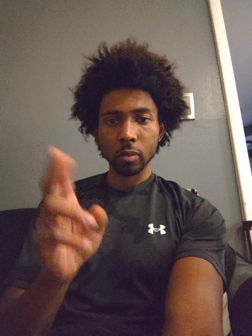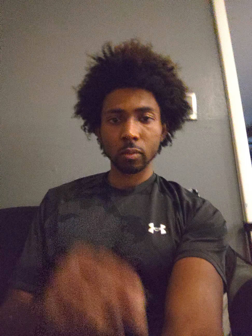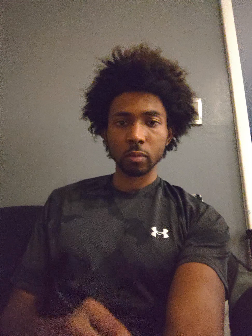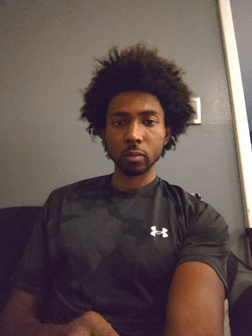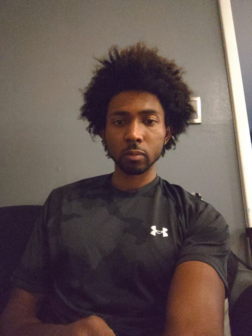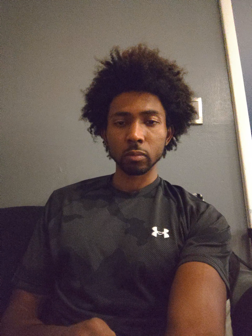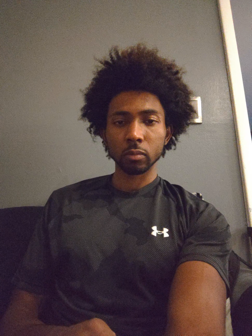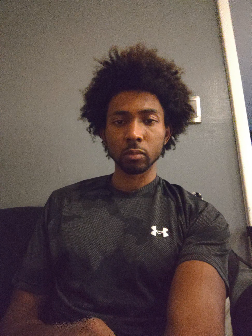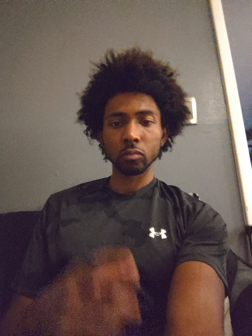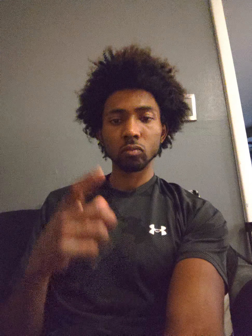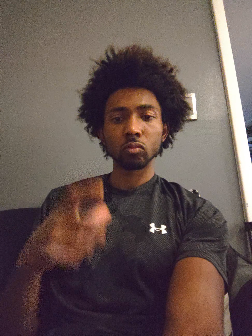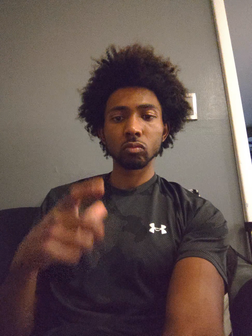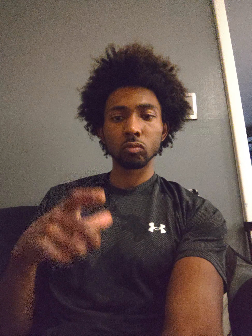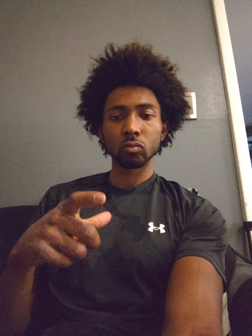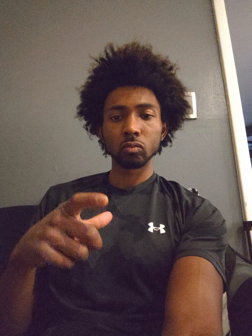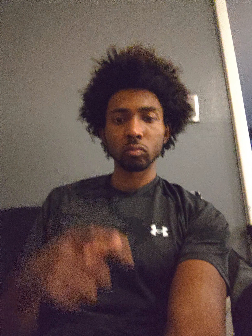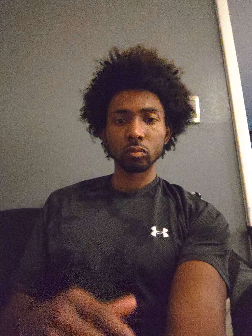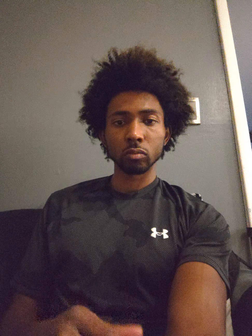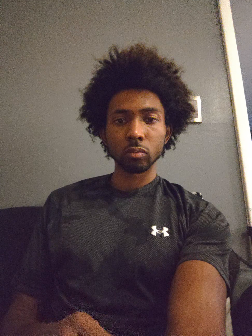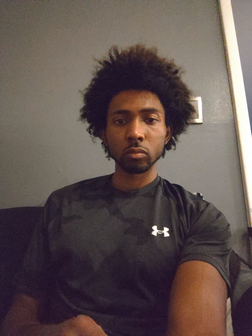plate